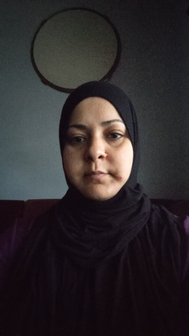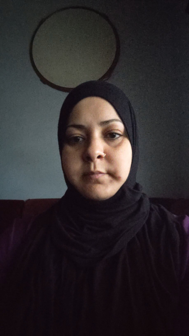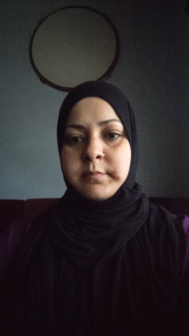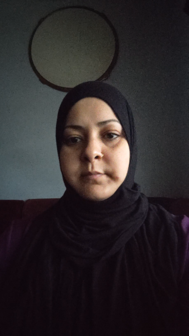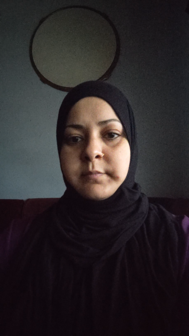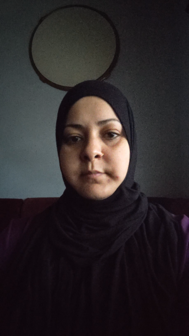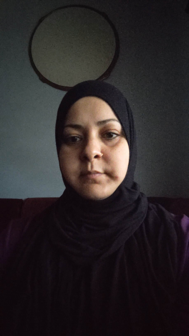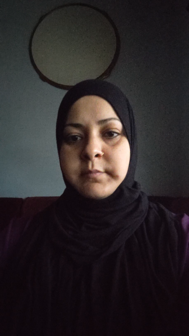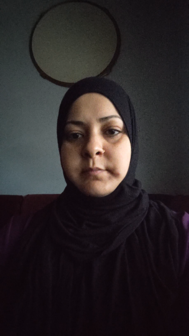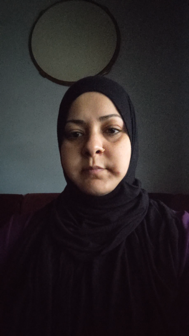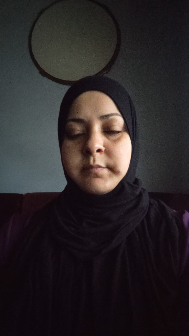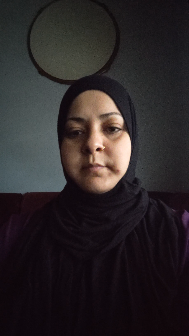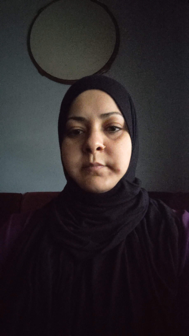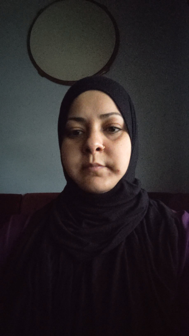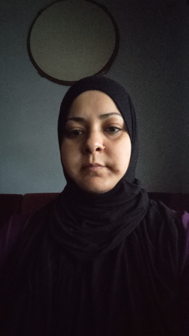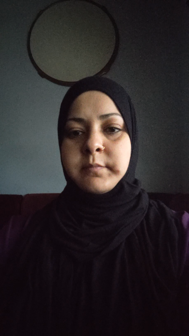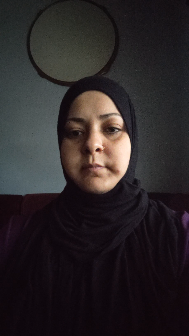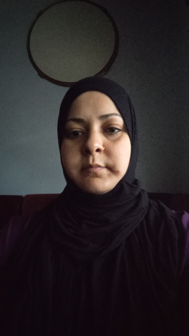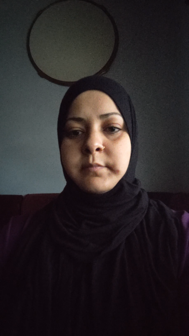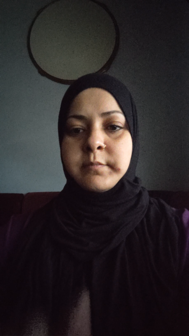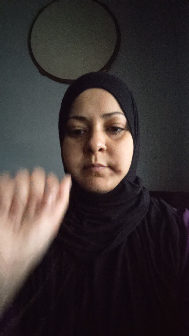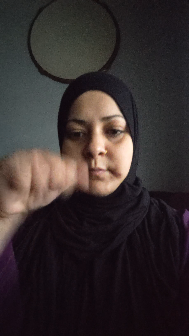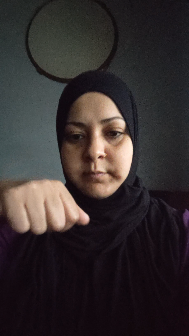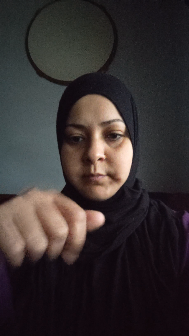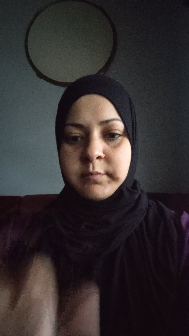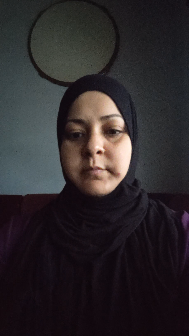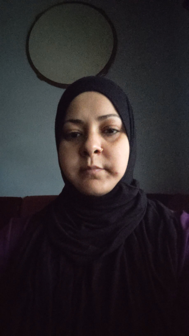could